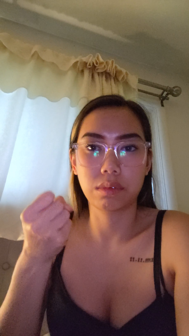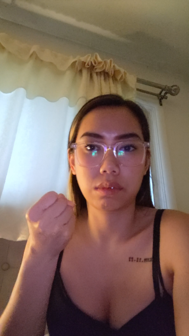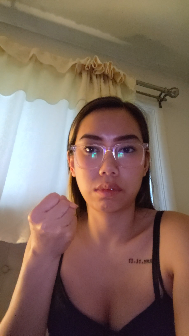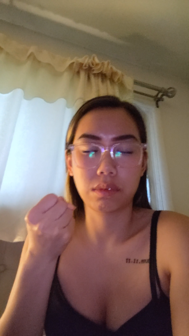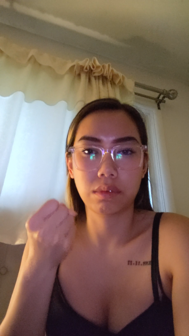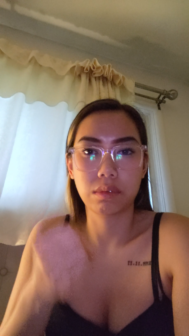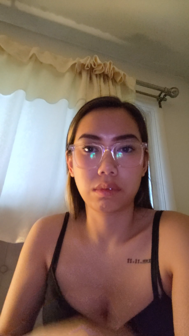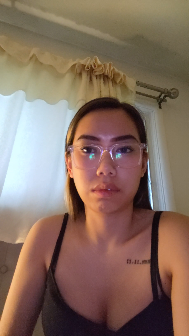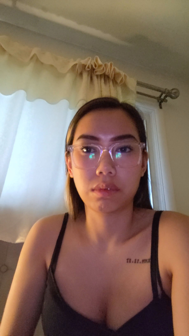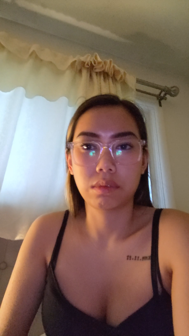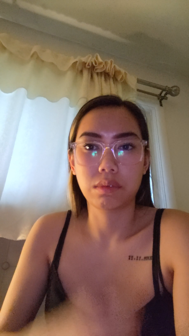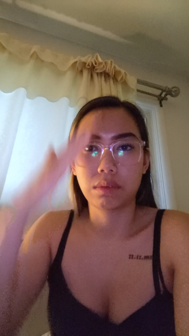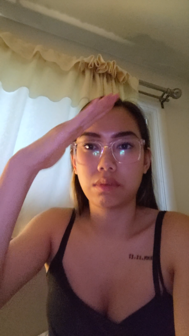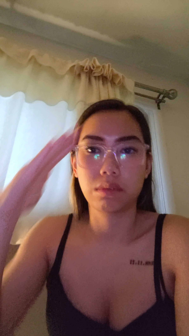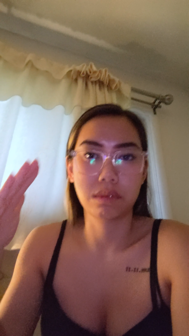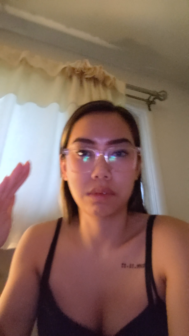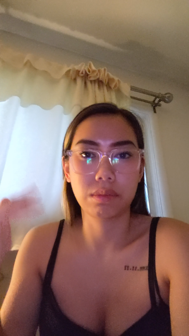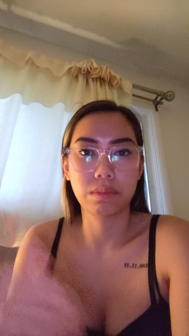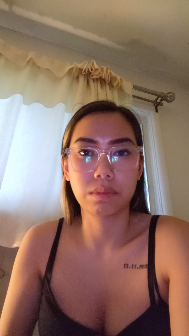roof